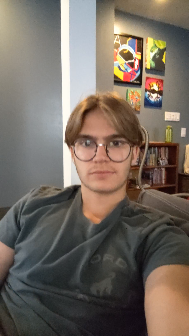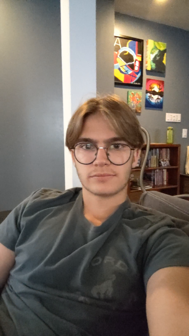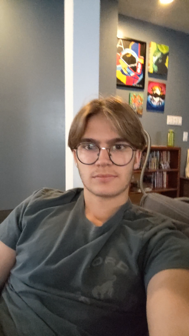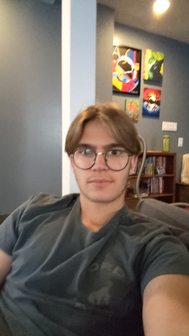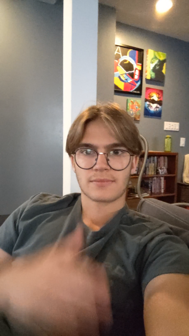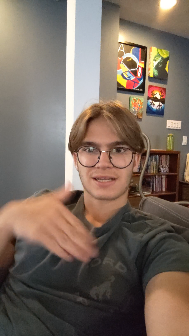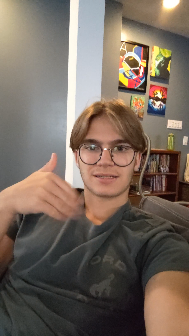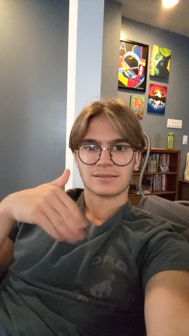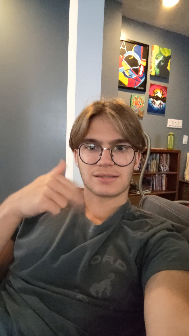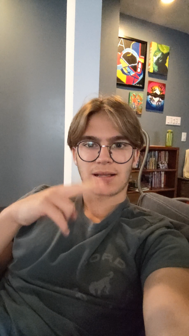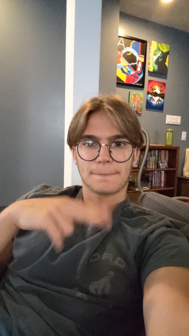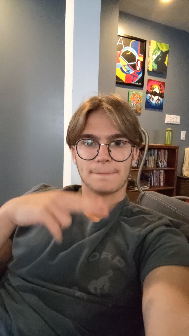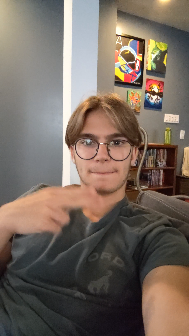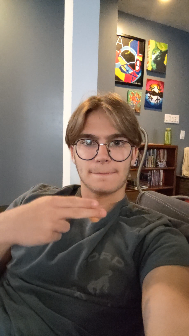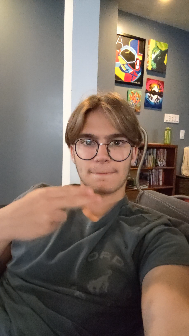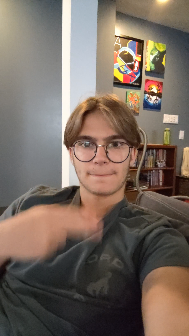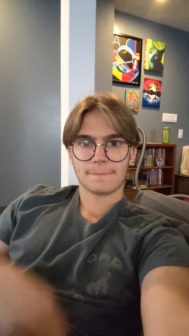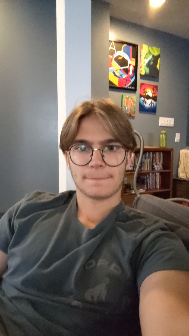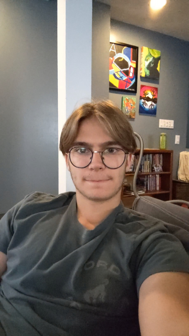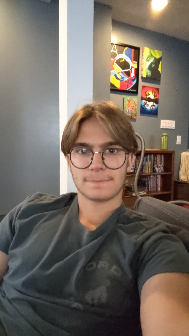pet's name